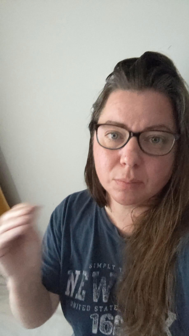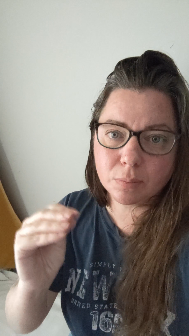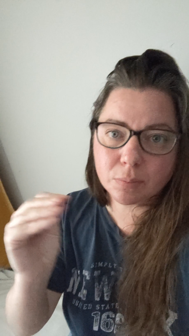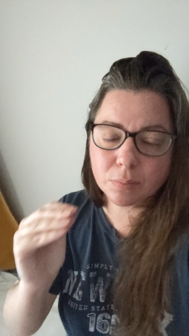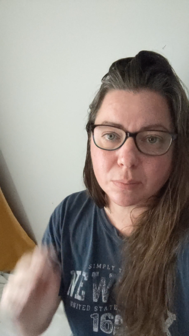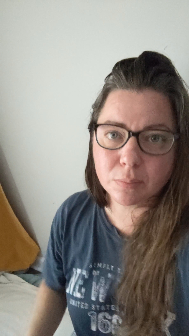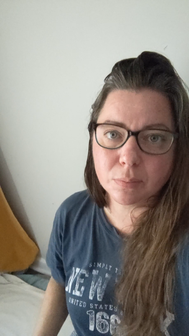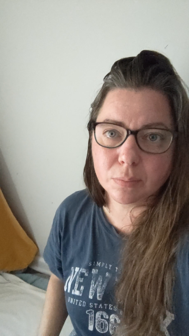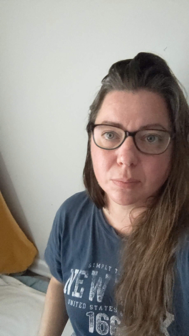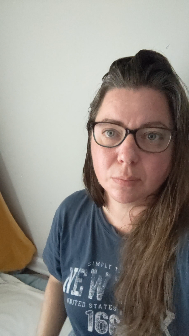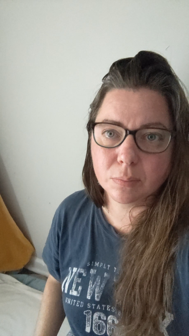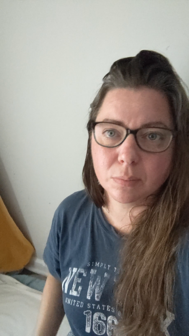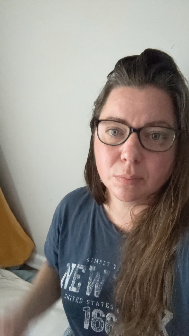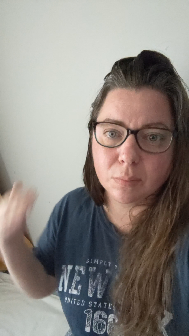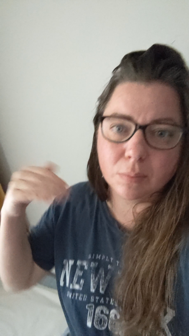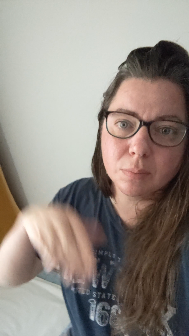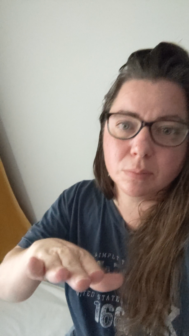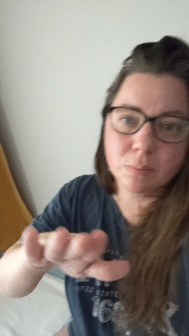enter